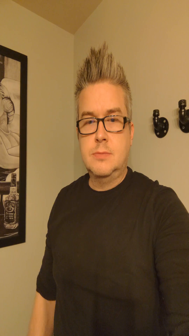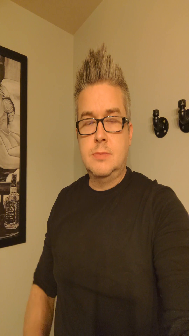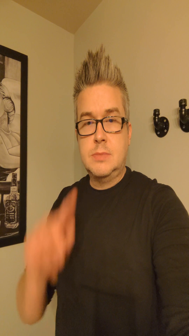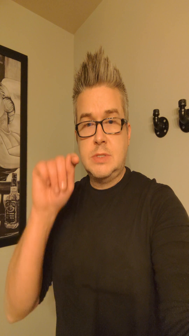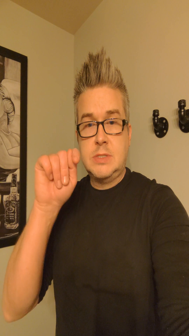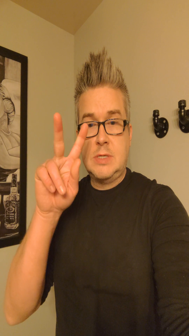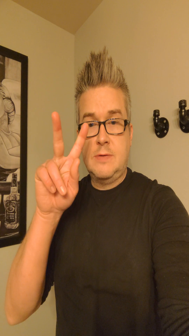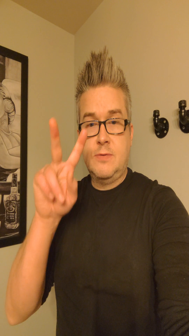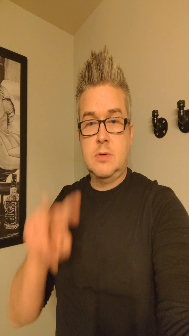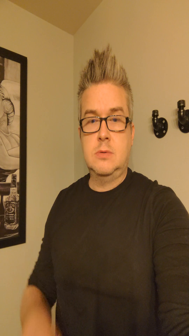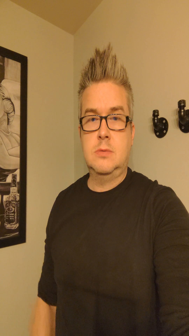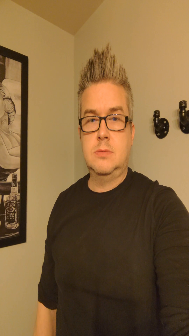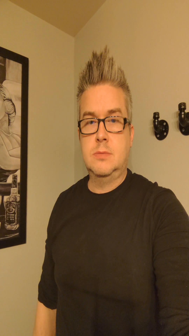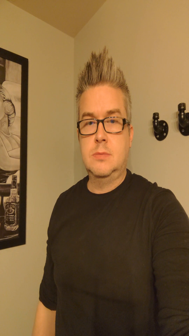TV